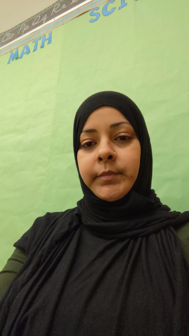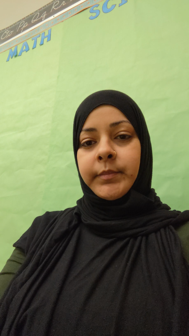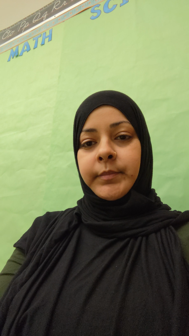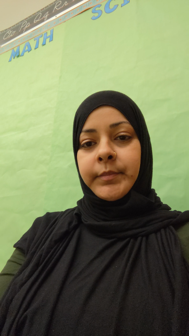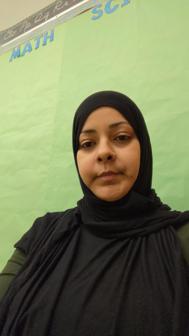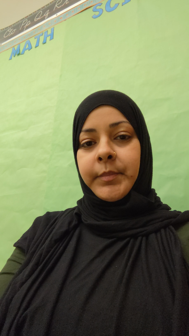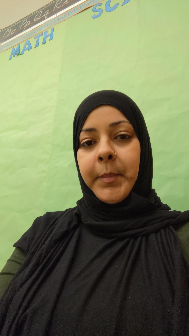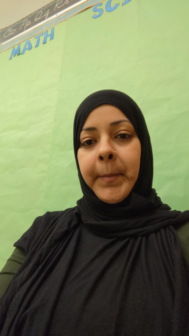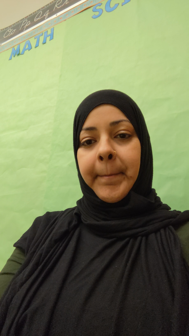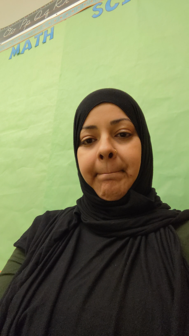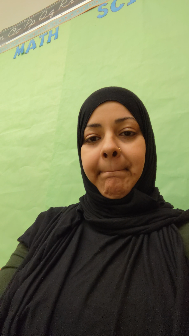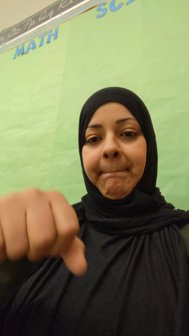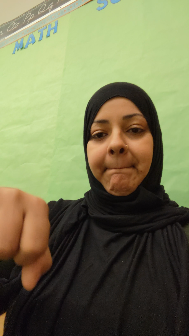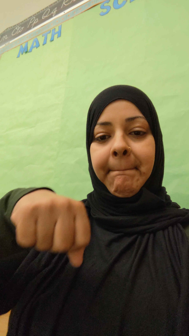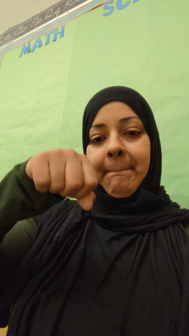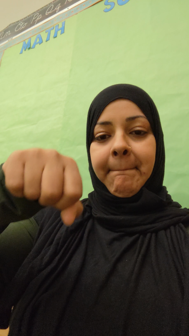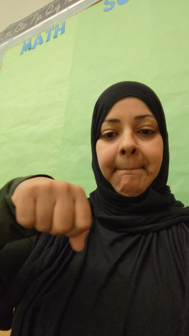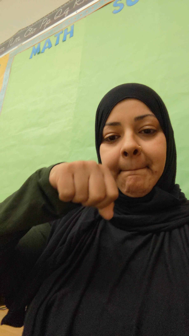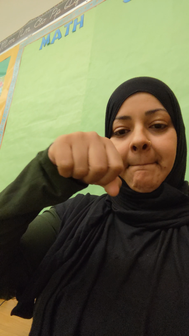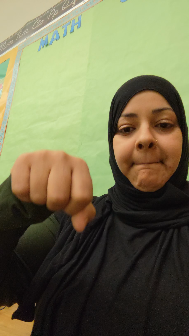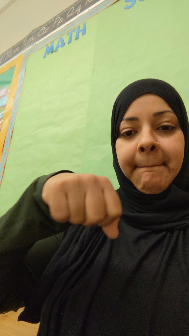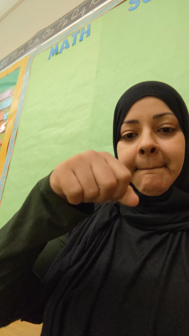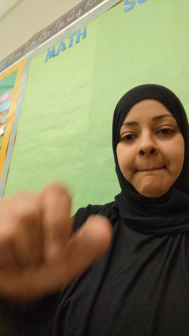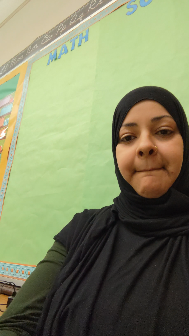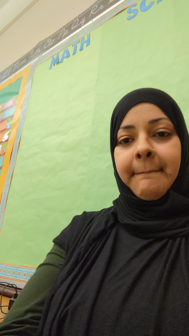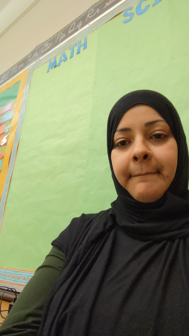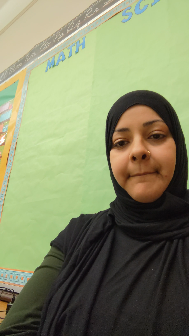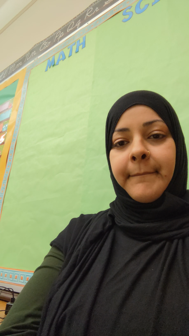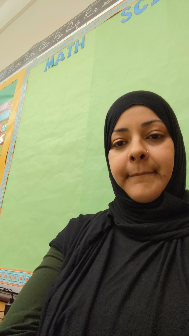bicycle